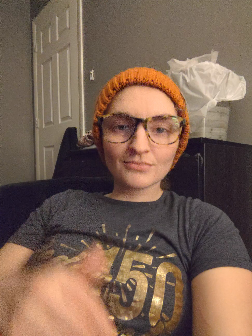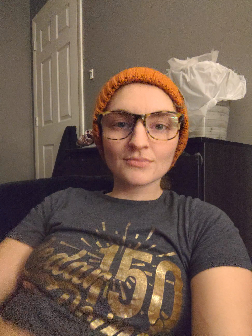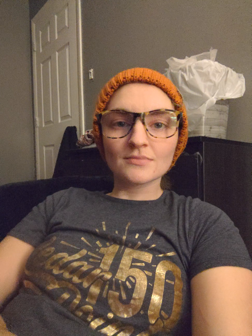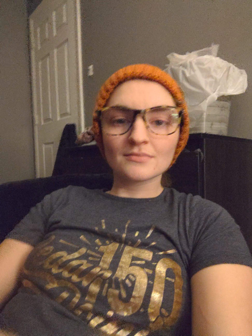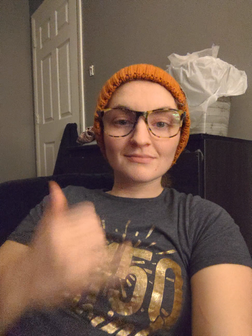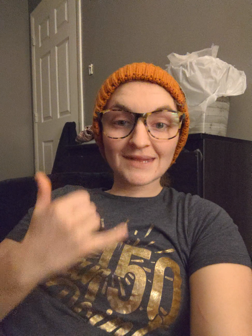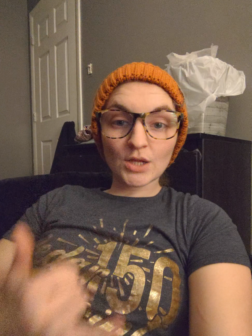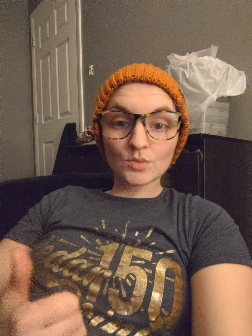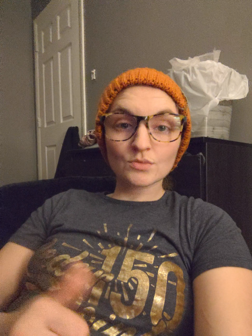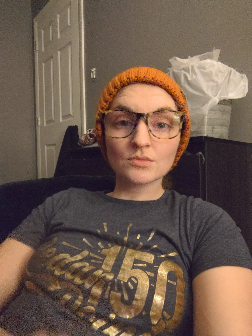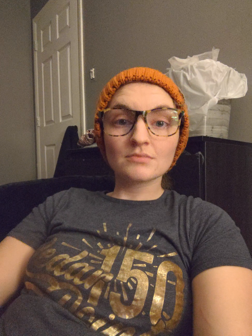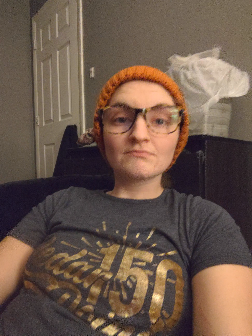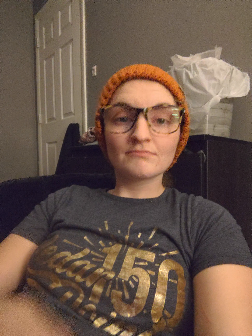now